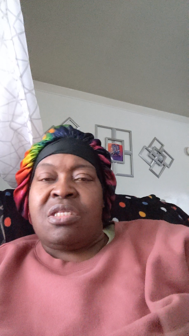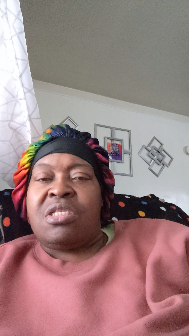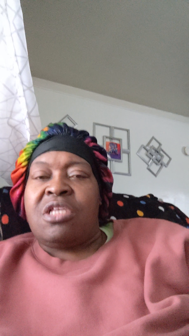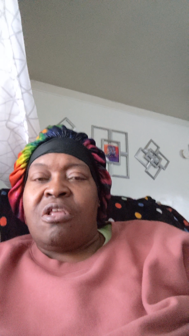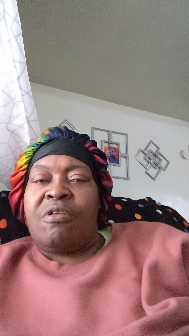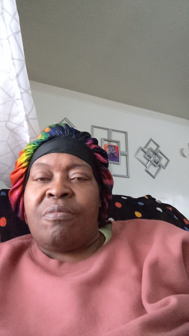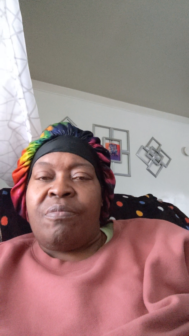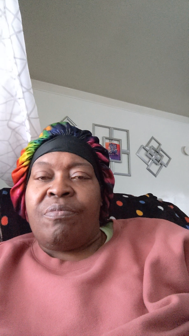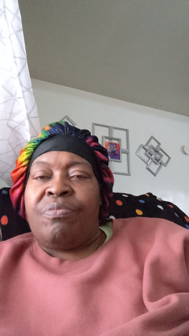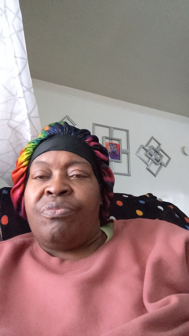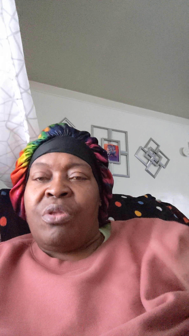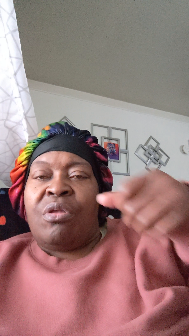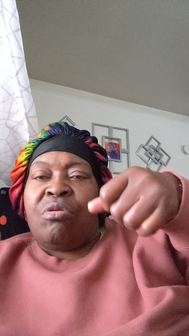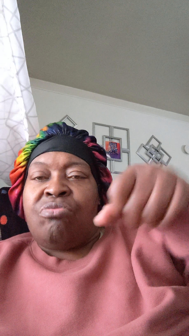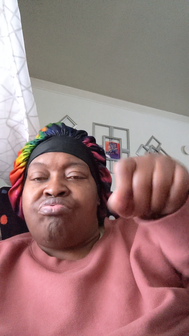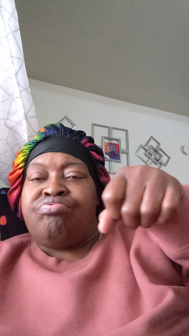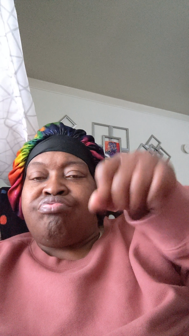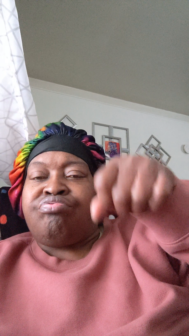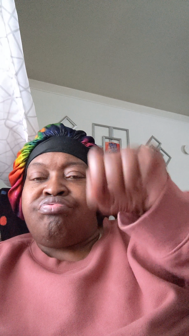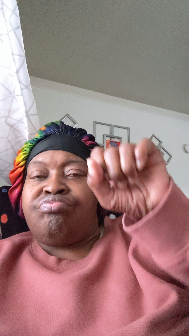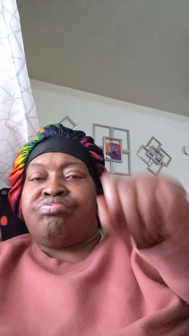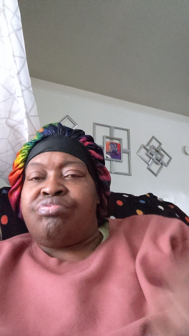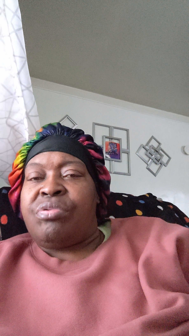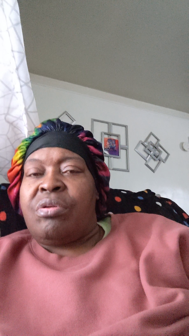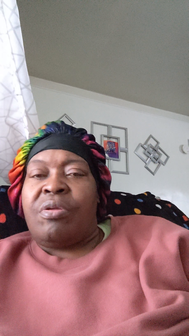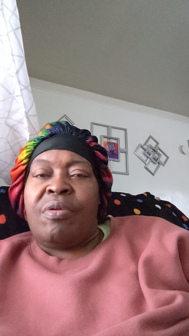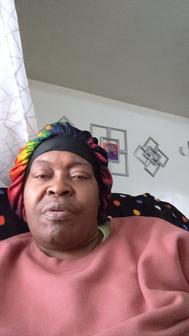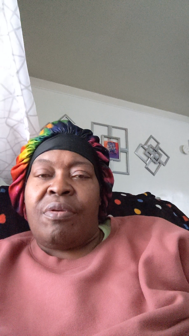motorcycle